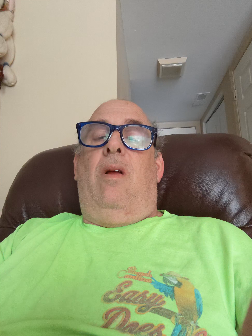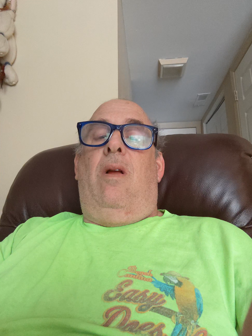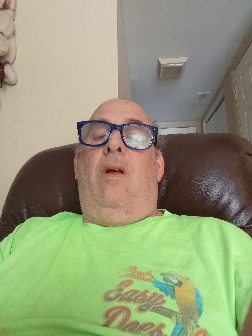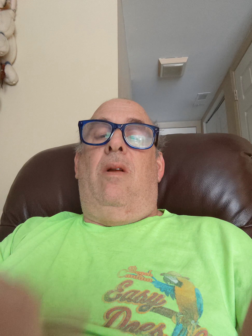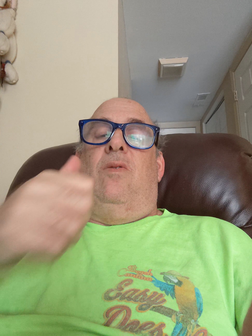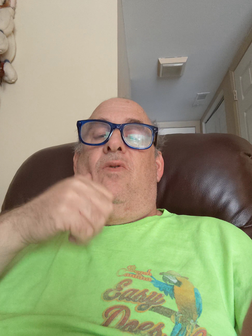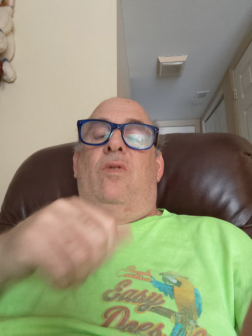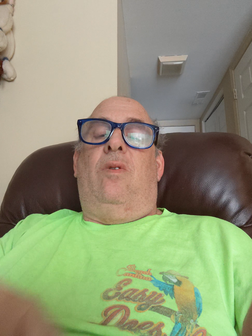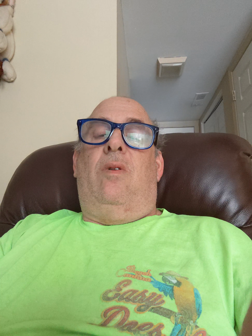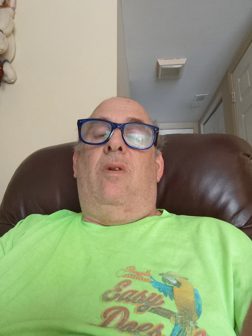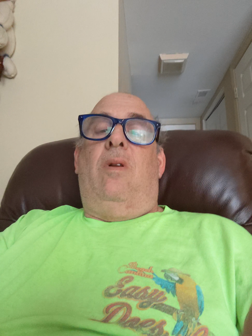girl